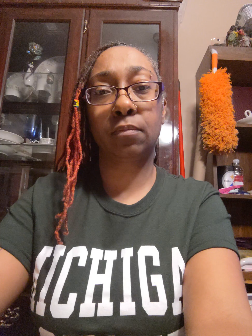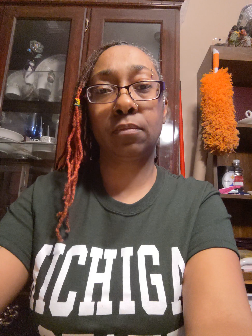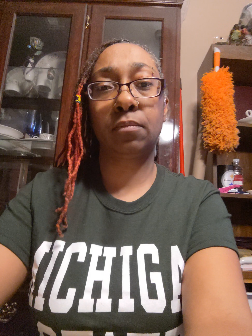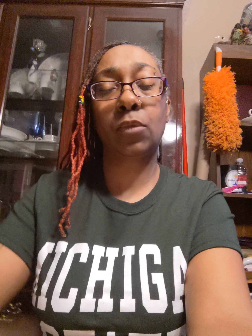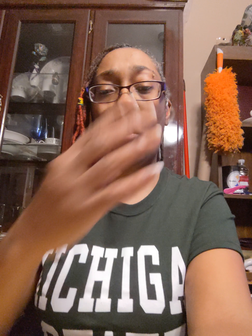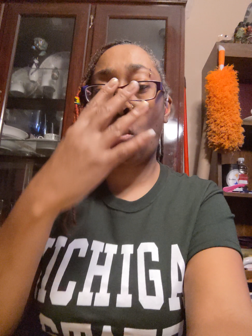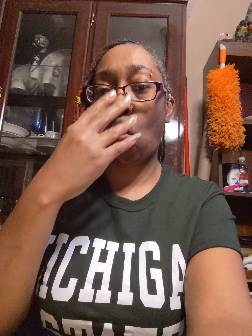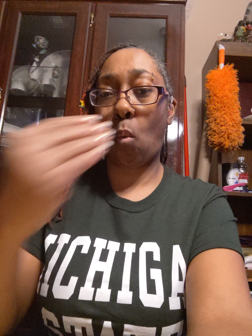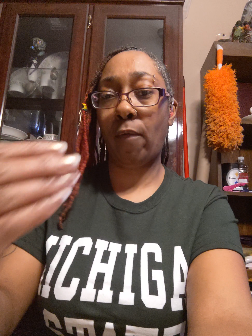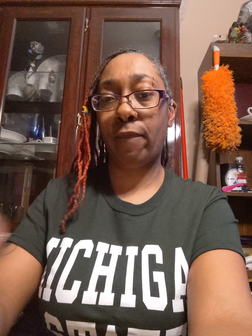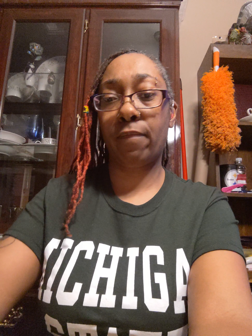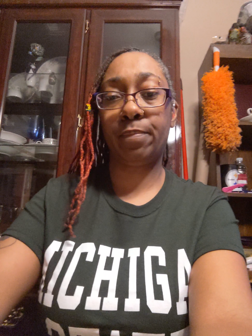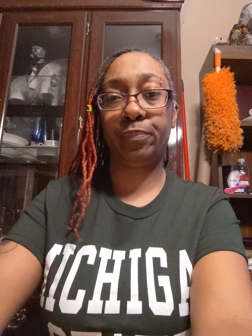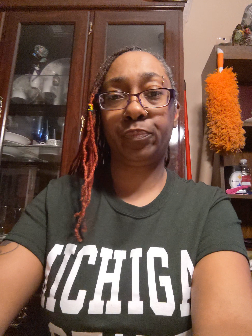wolf